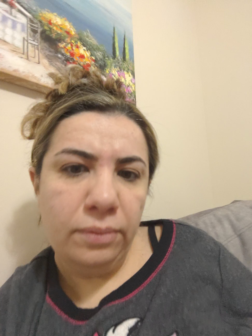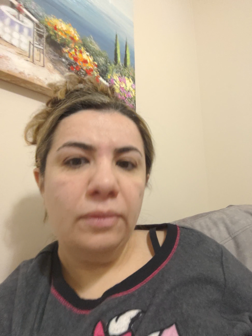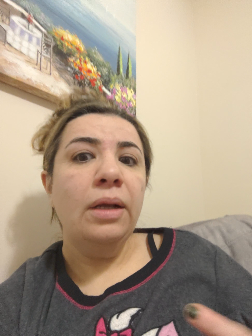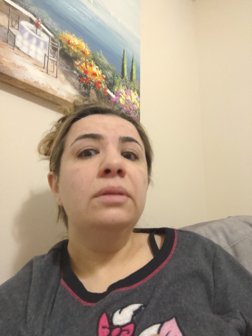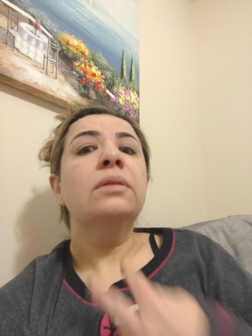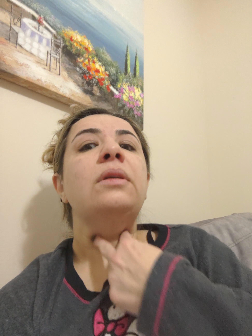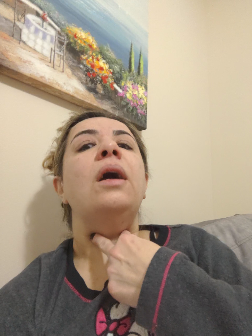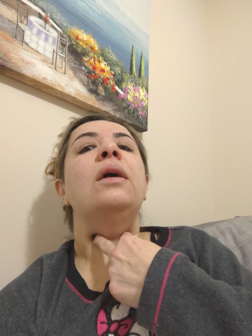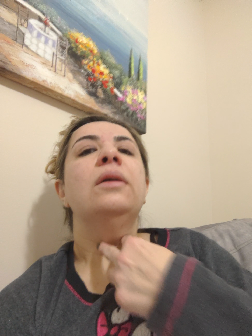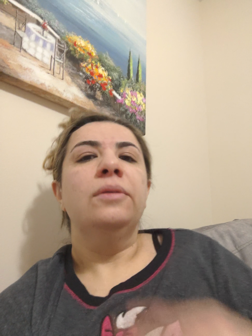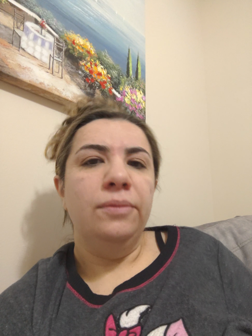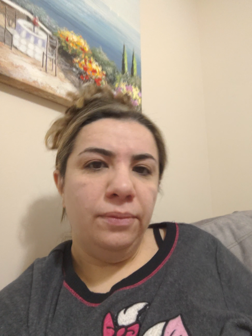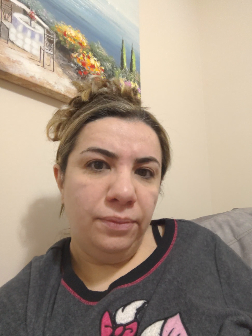stuck